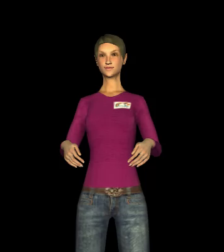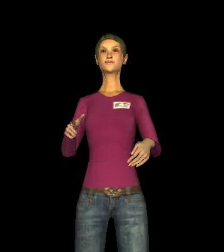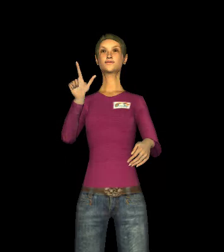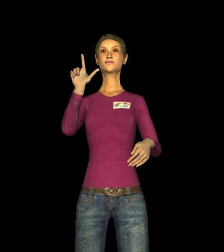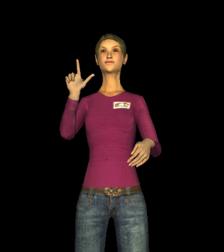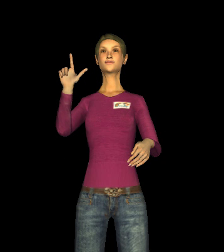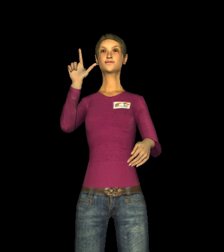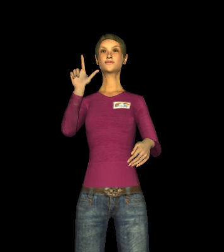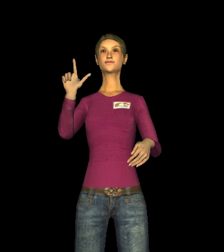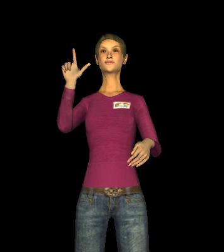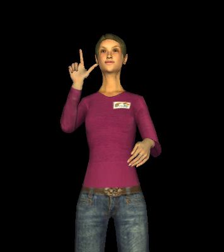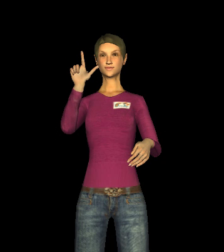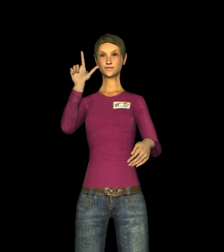الإثنين